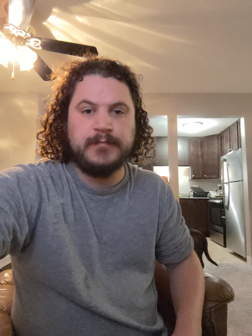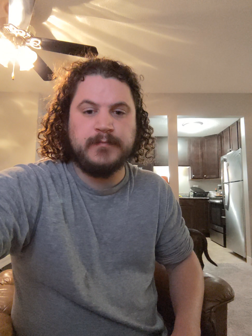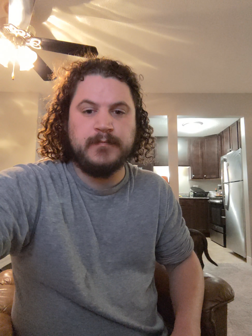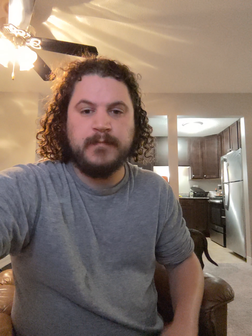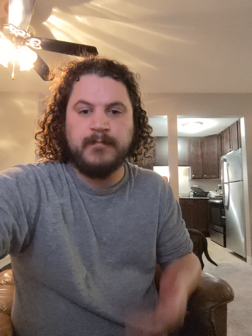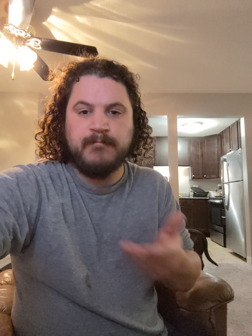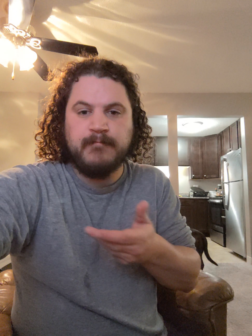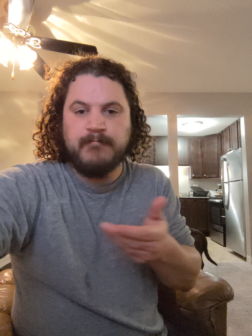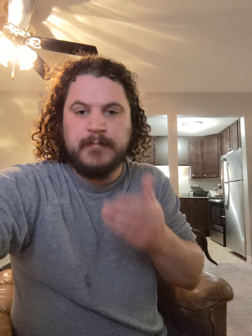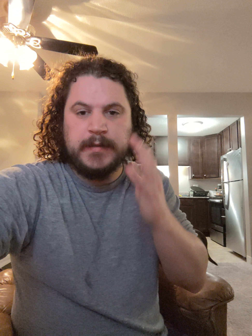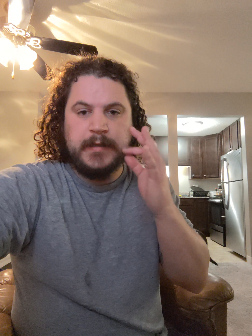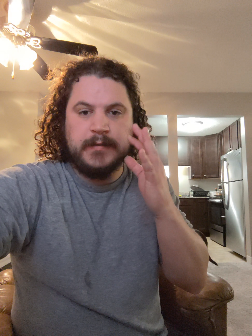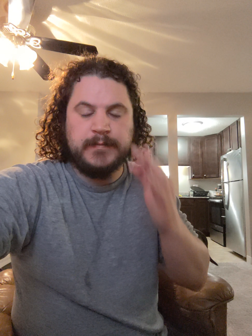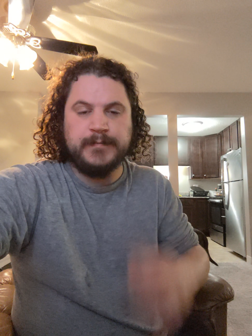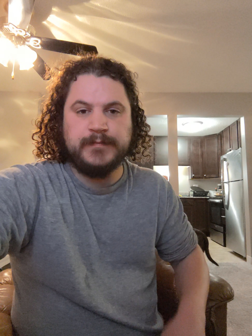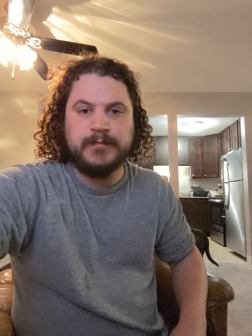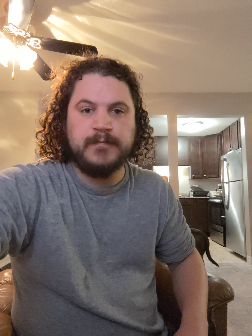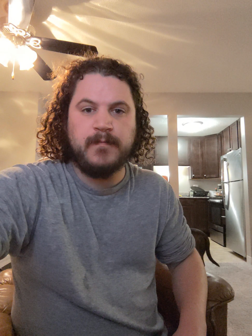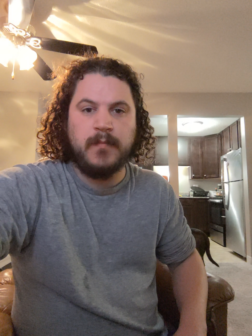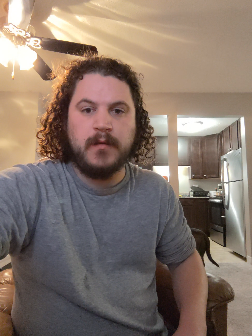kitty